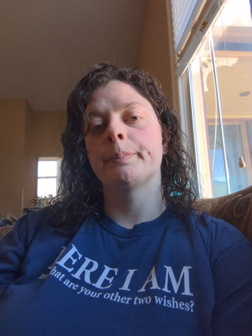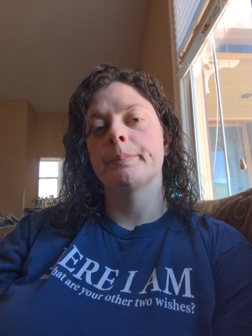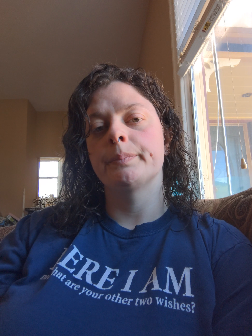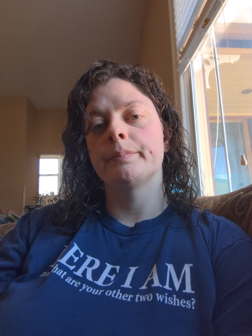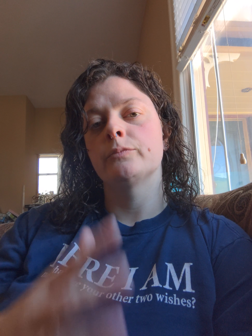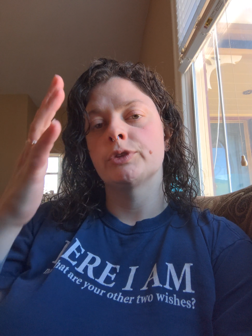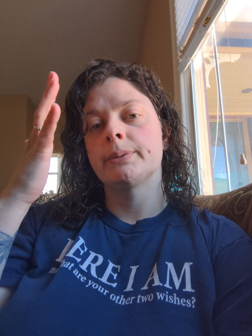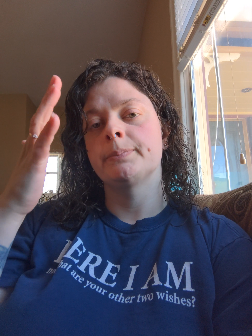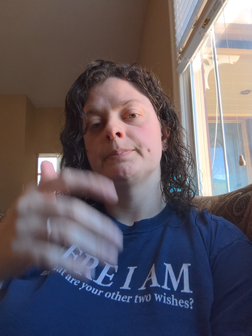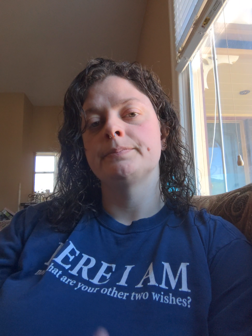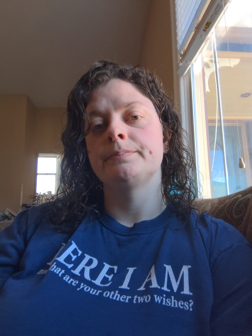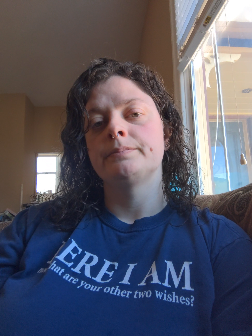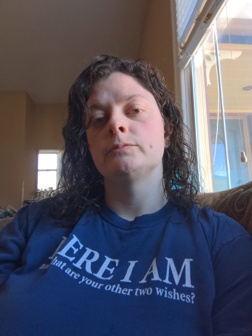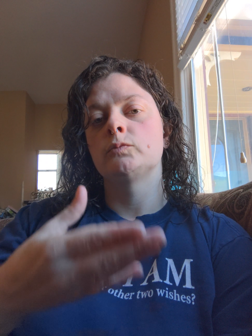tree